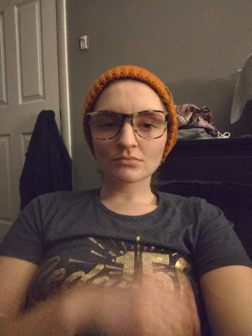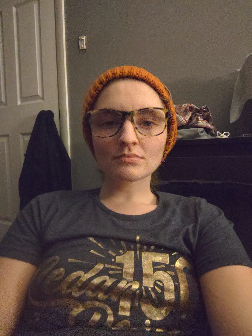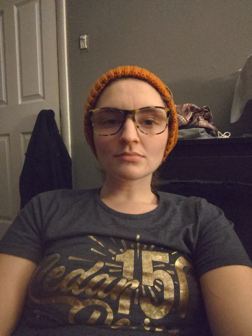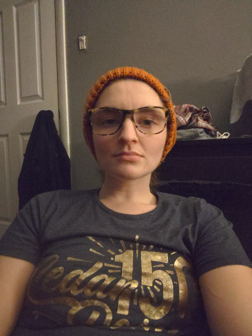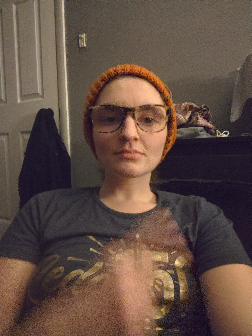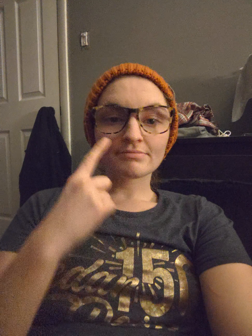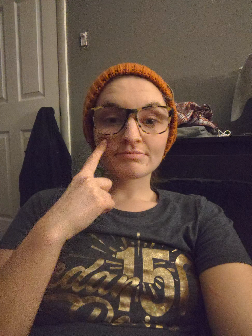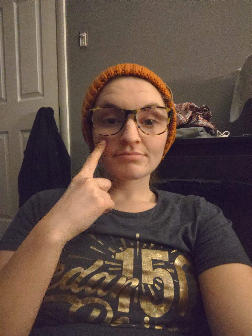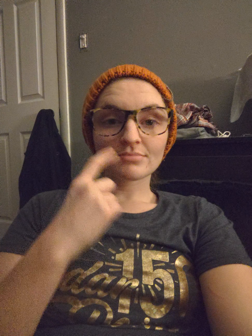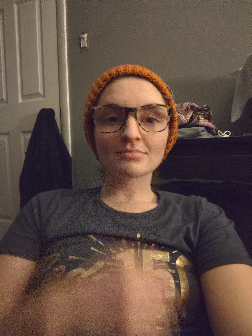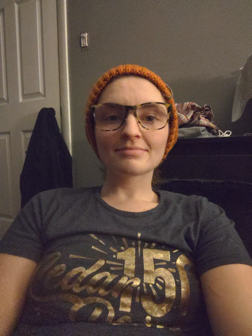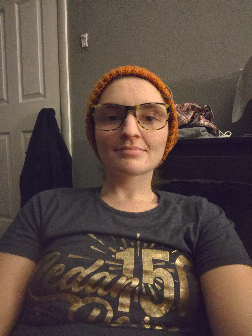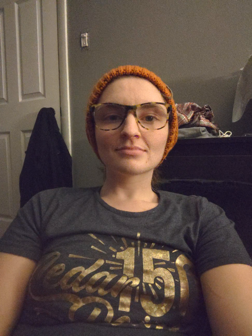eye